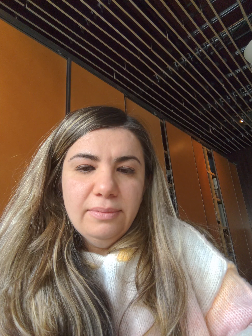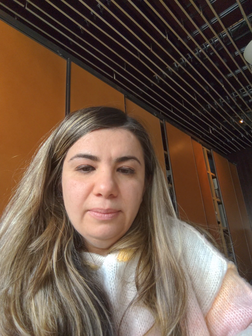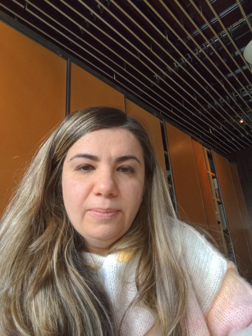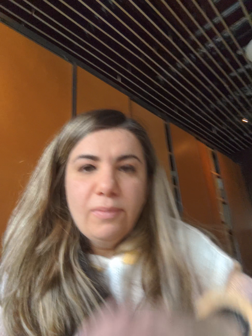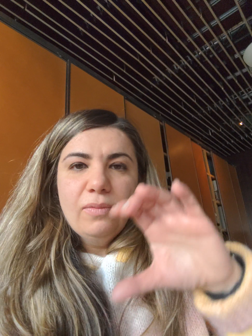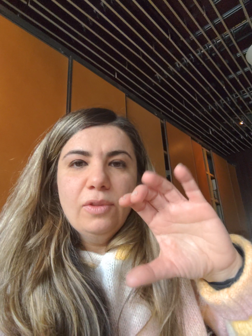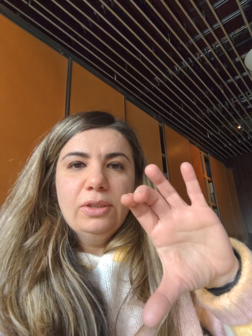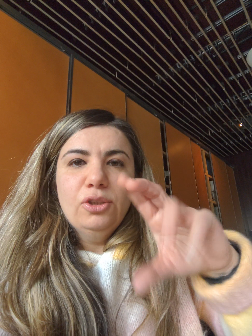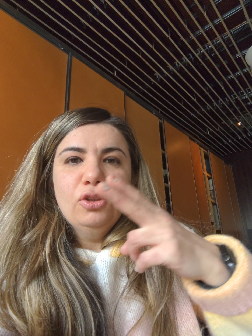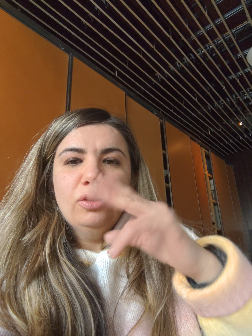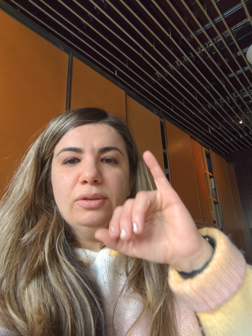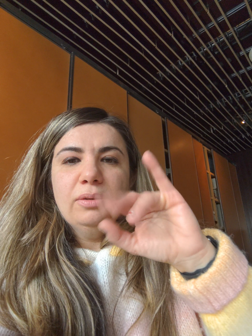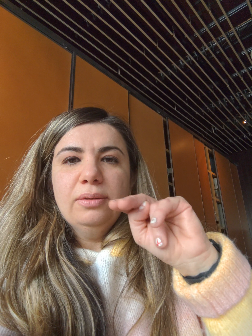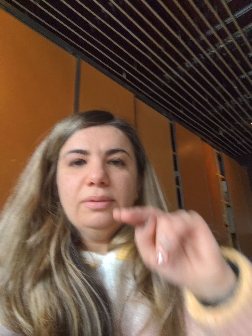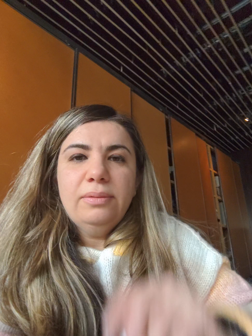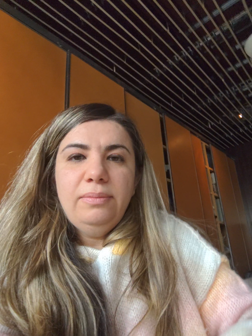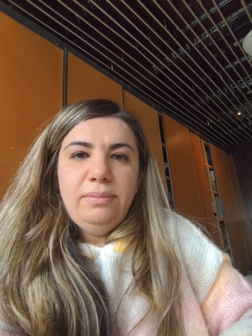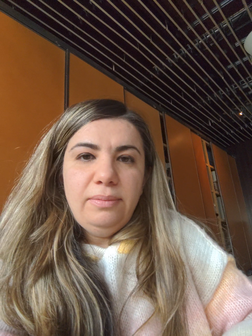chin